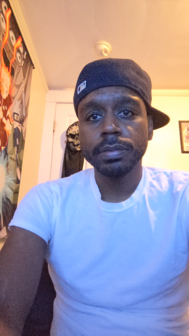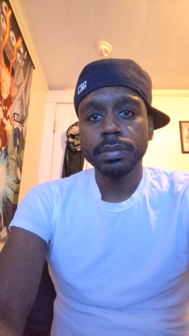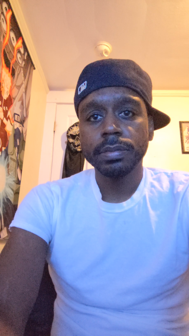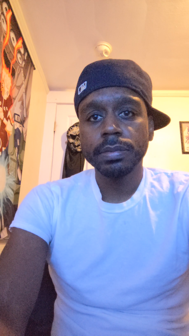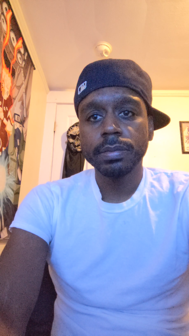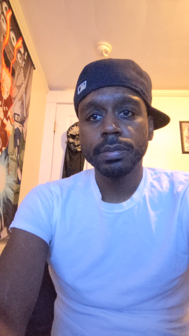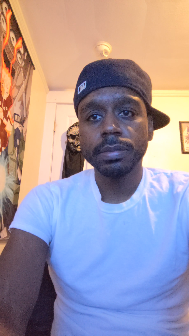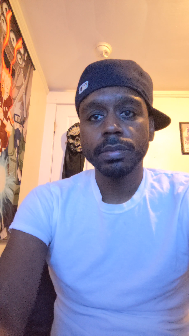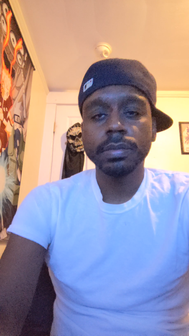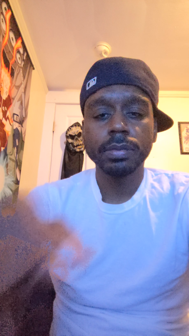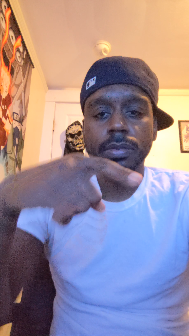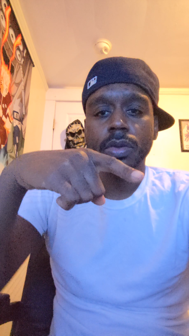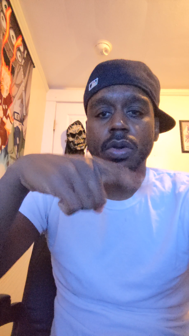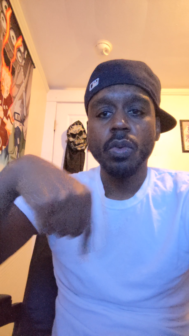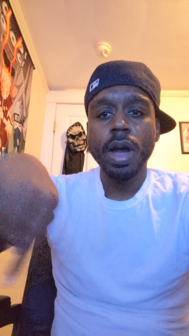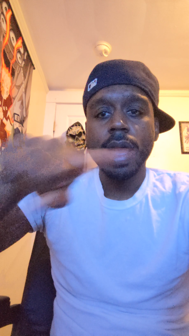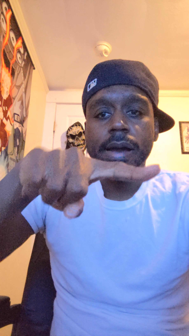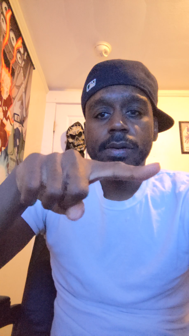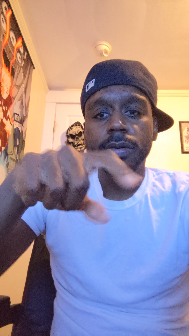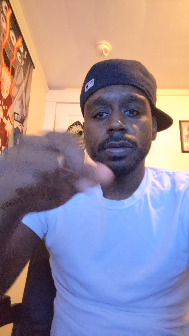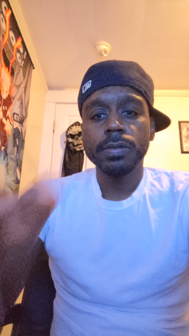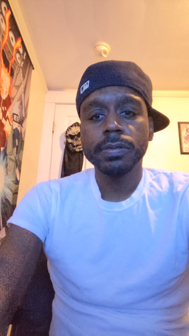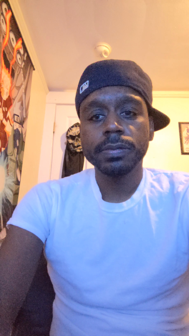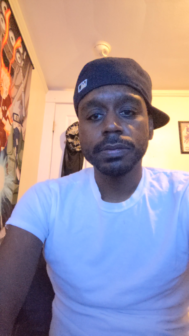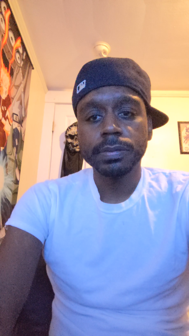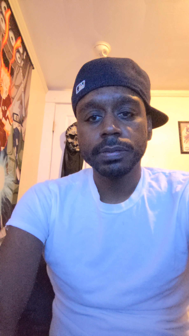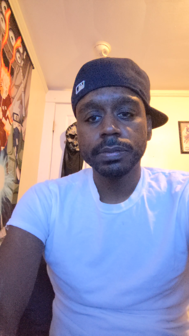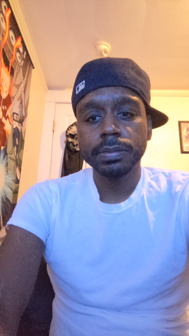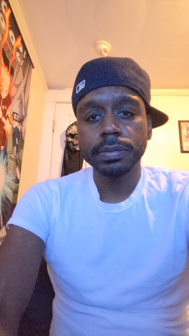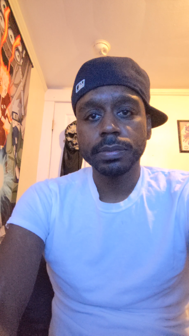around